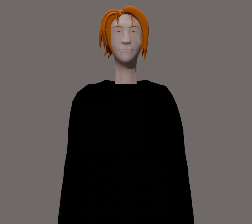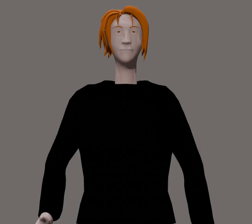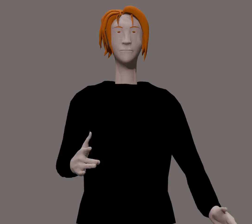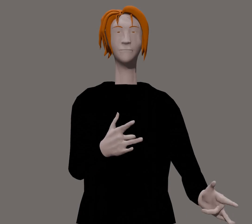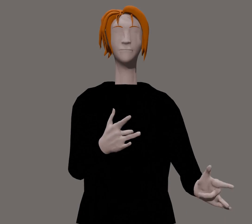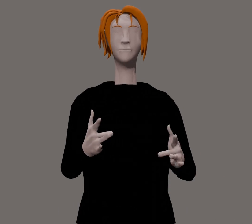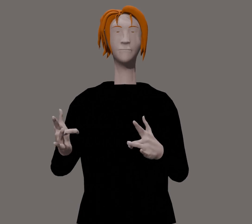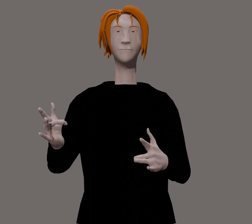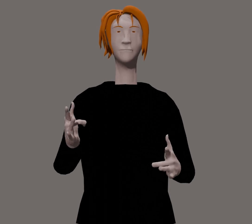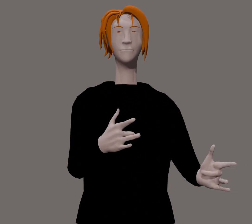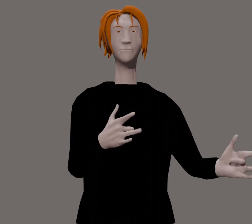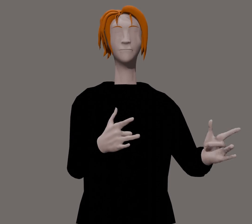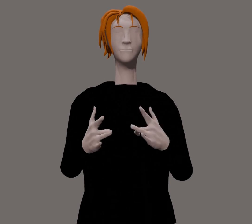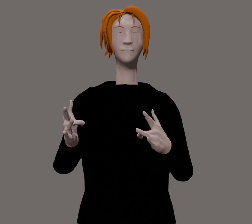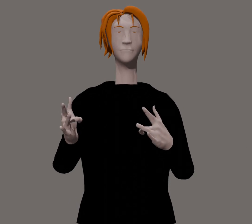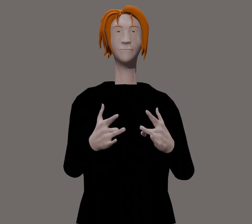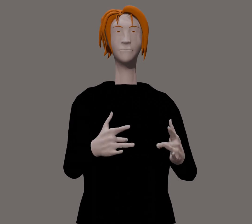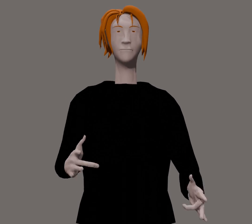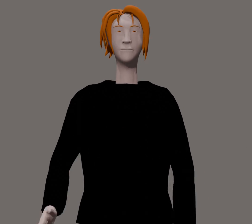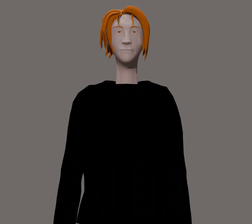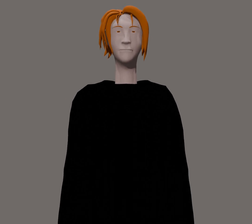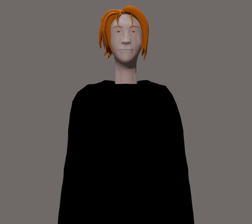Concerned